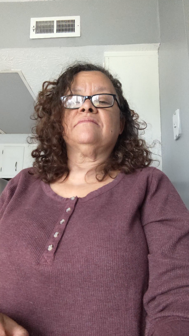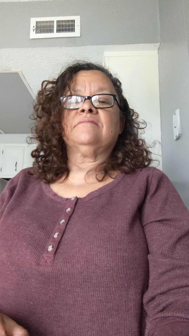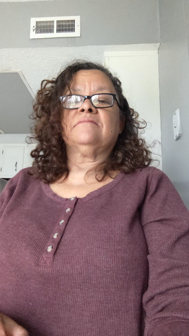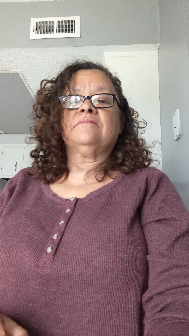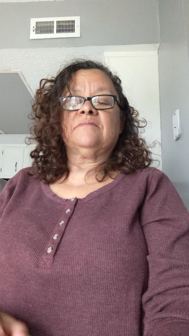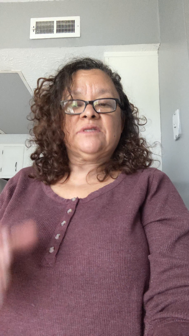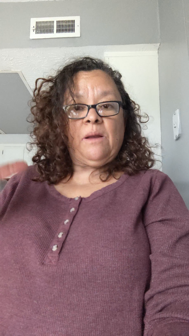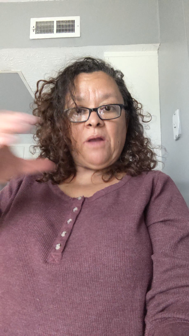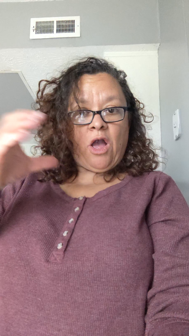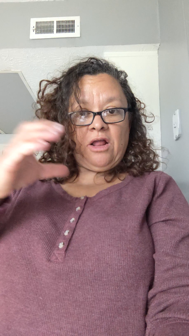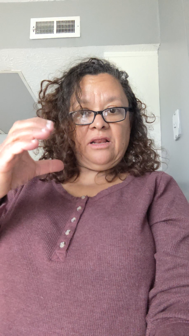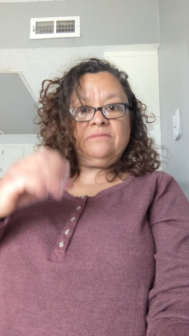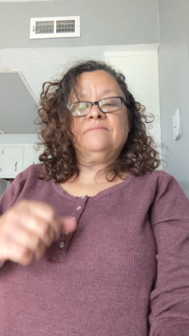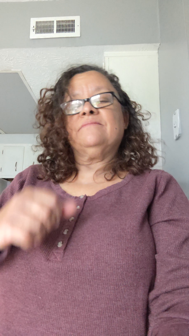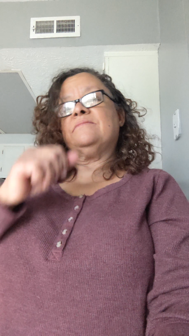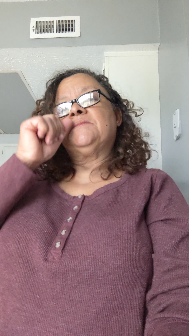ball